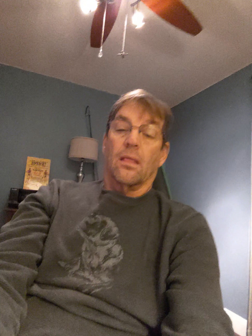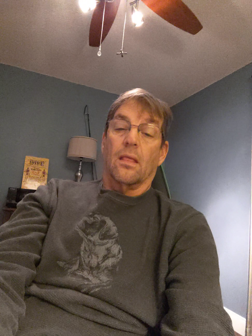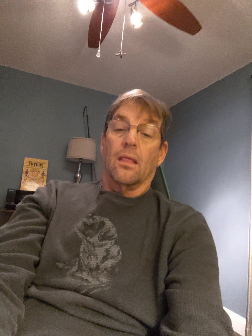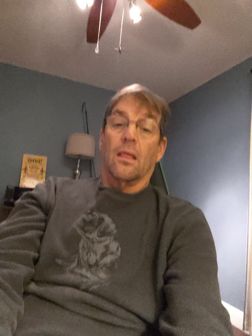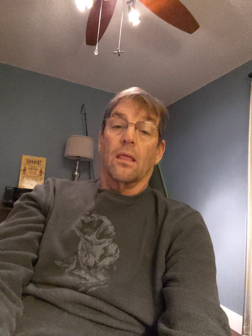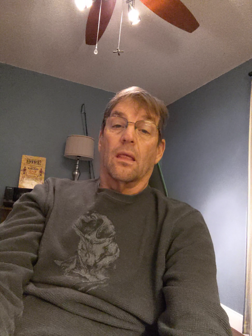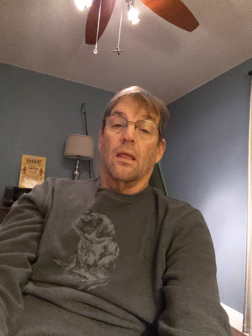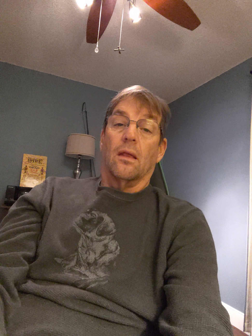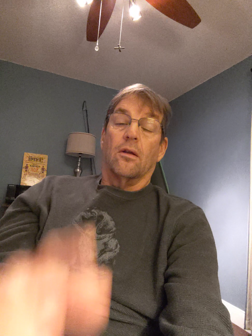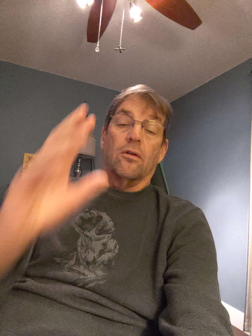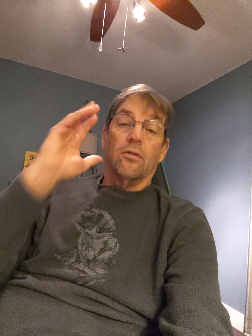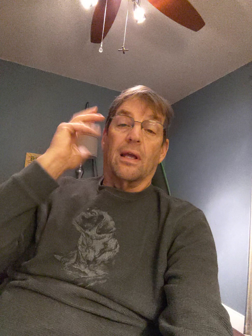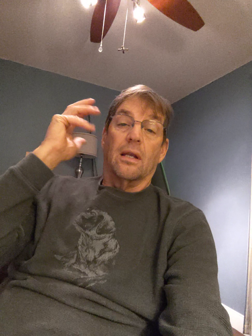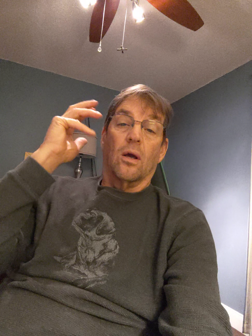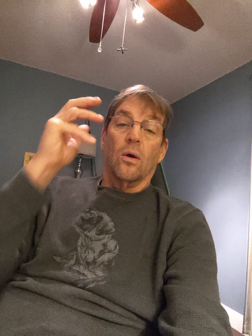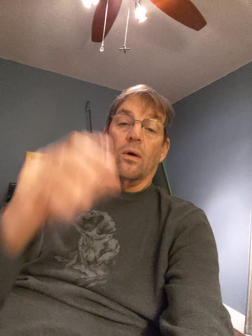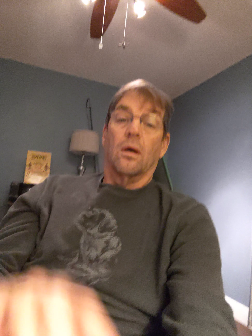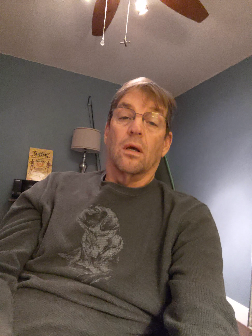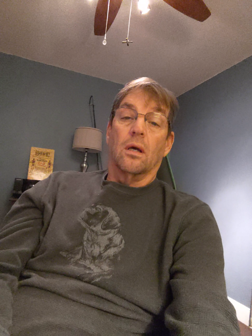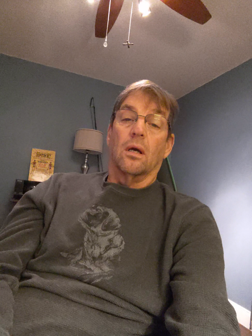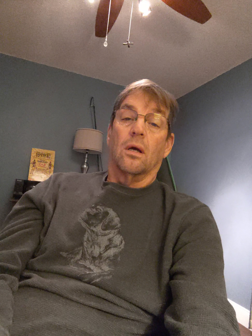radio